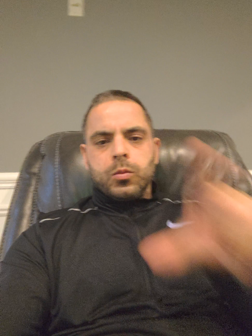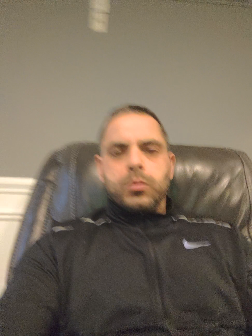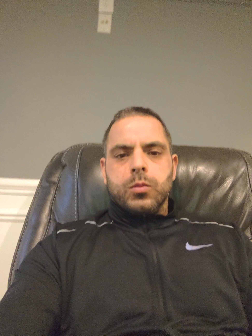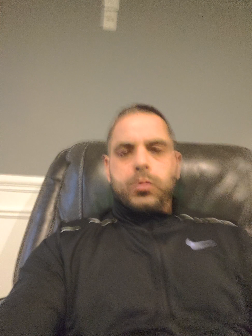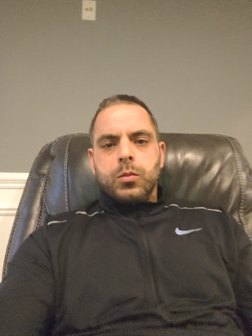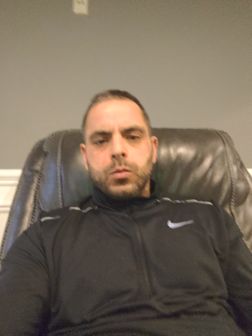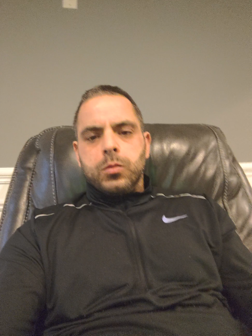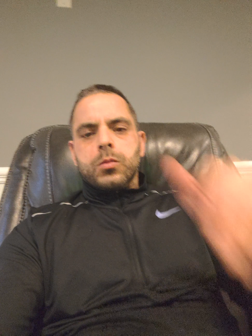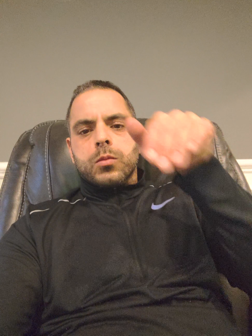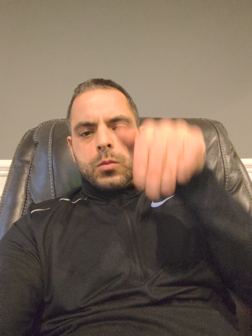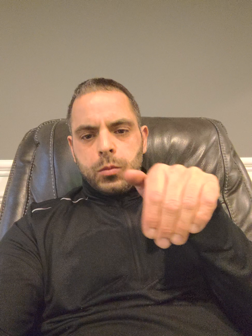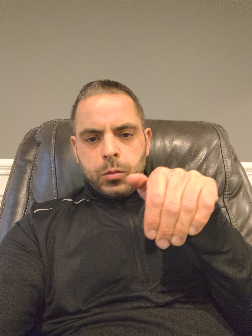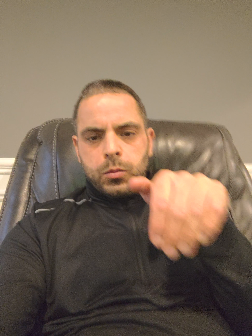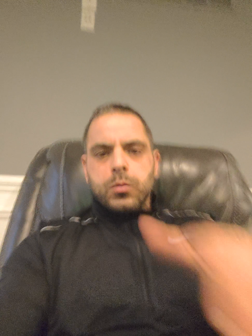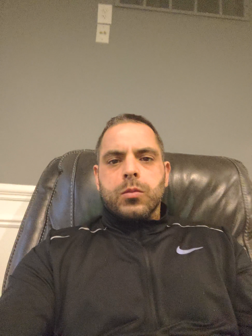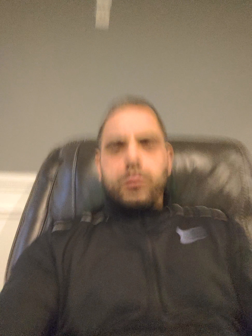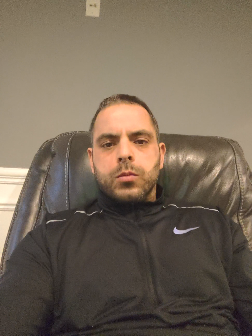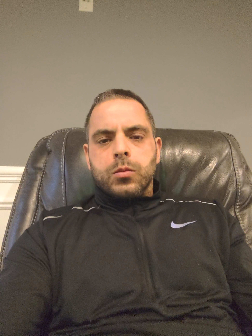night